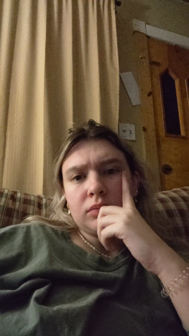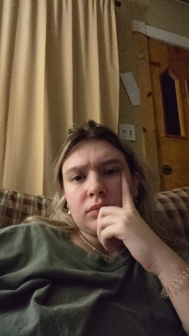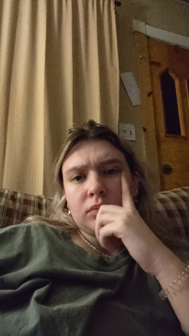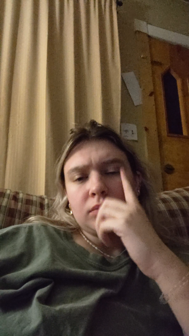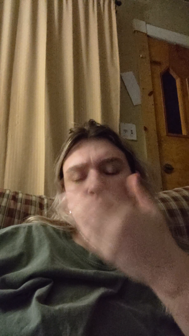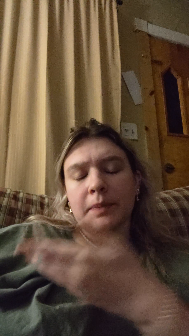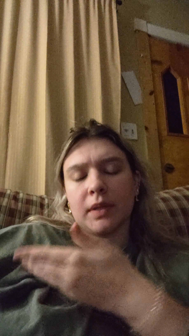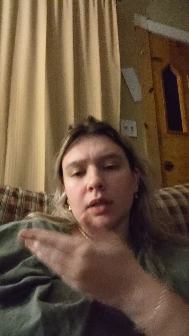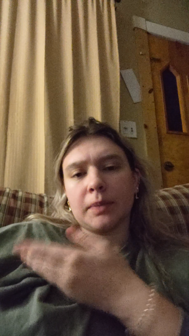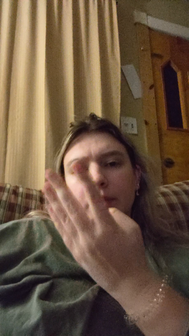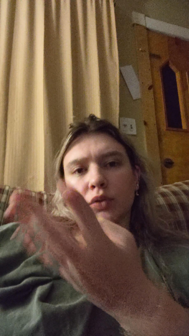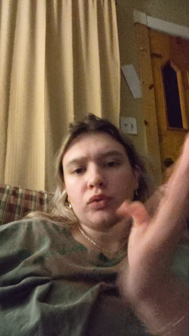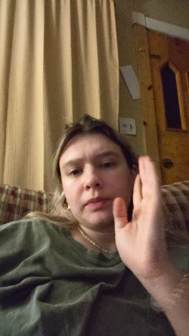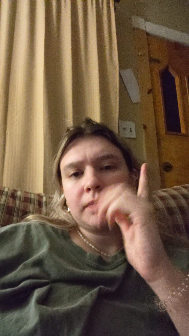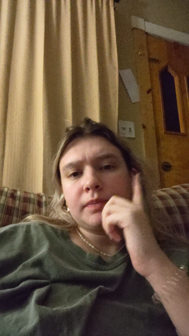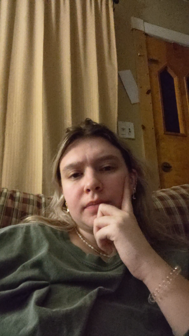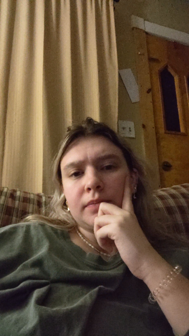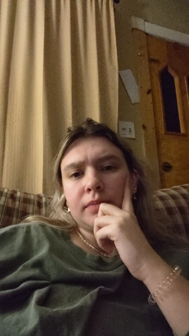crib